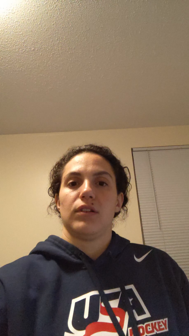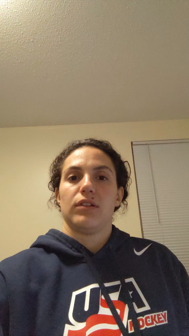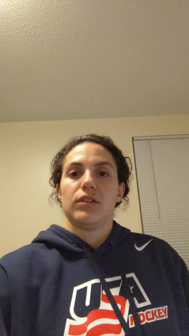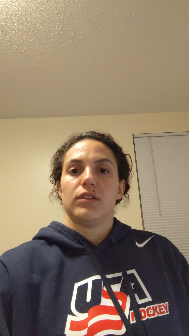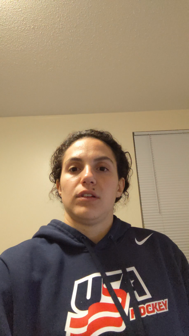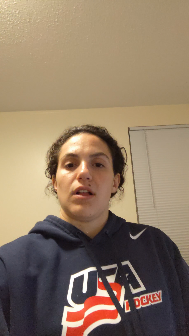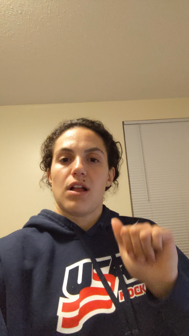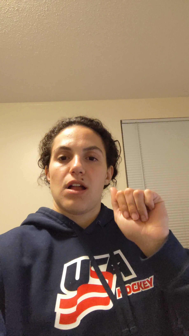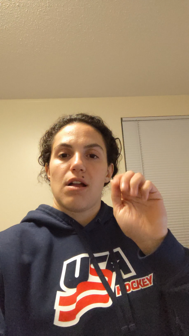am